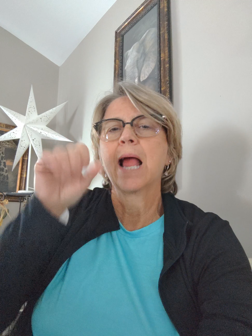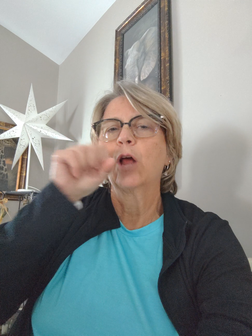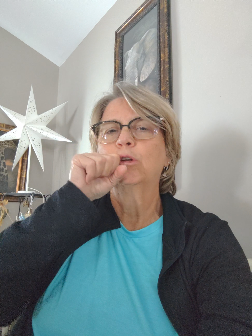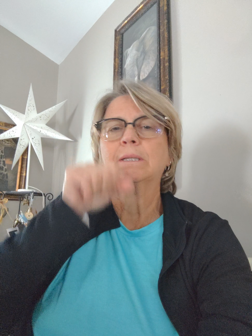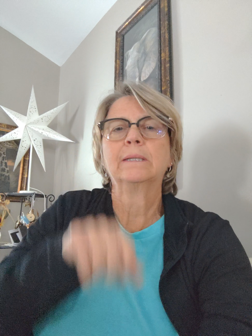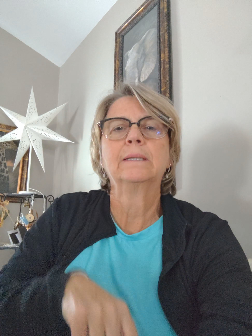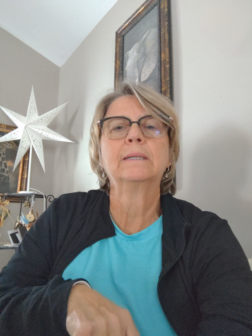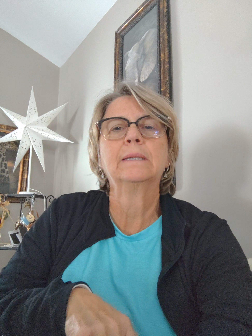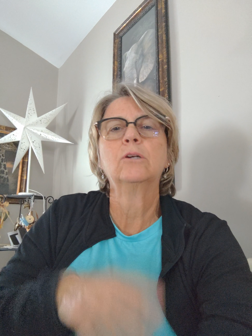carrot